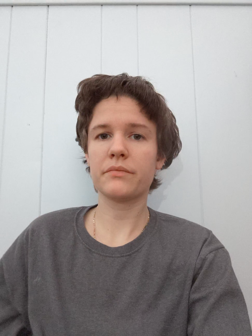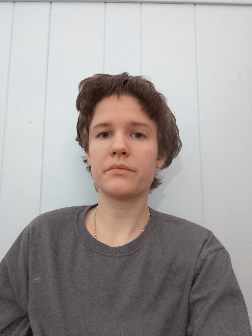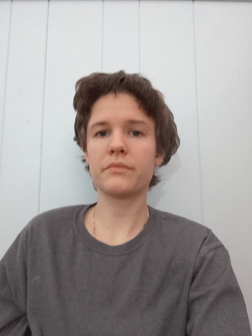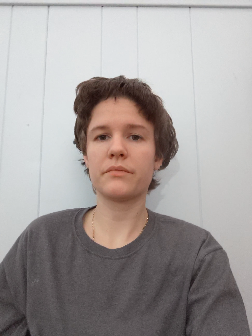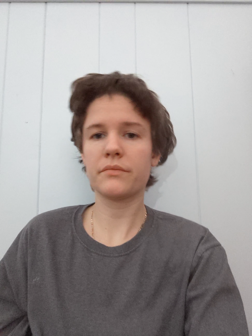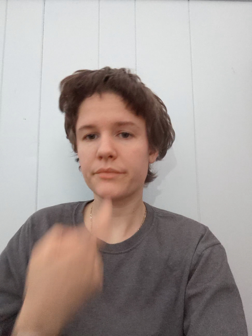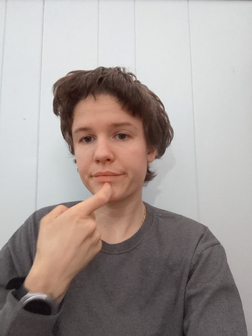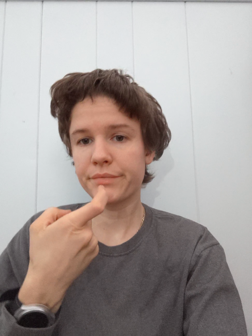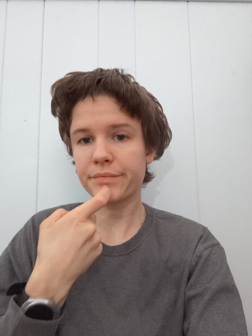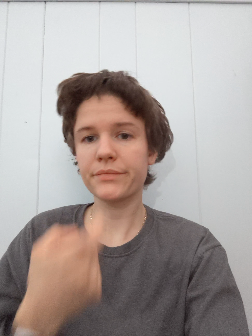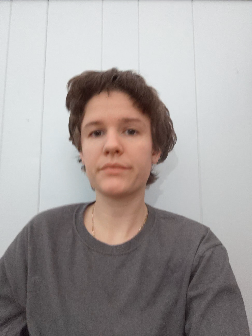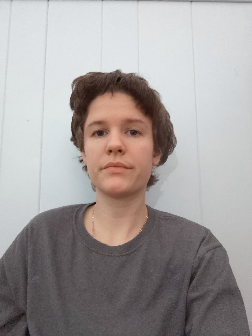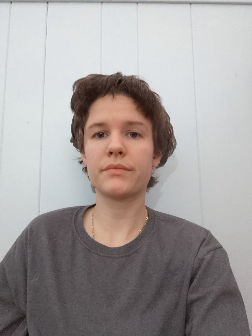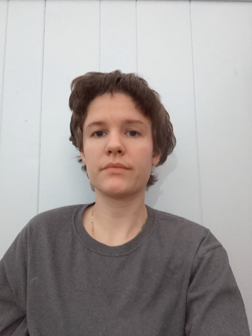window